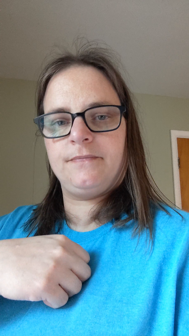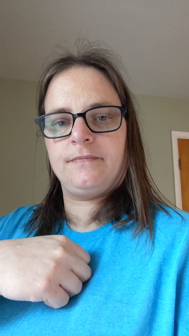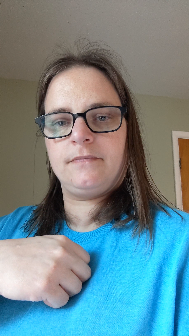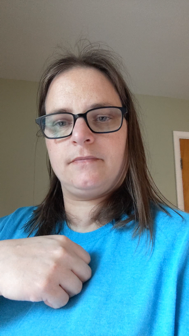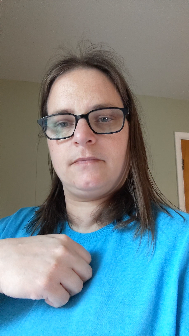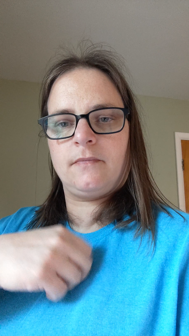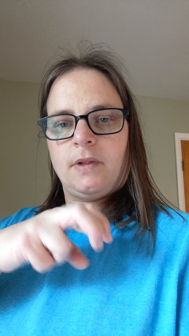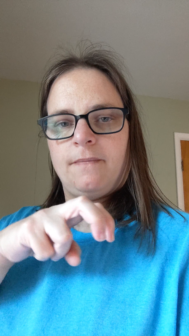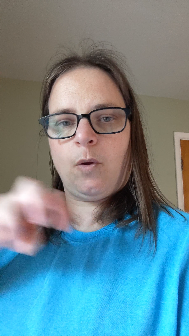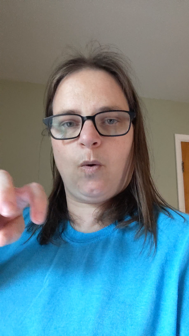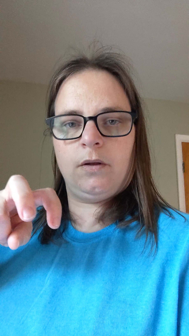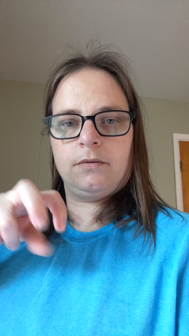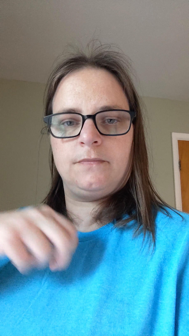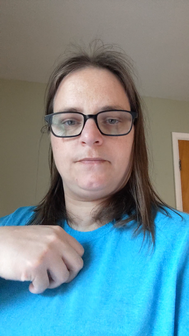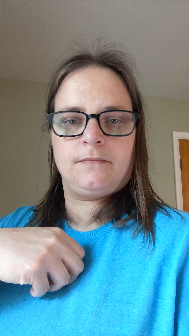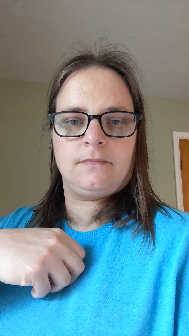porch